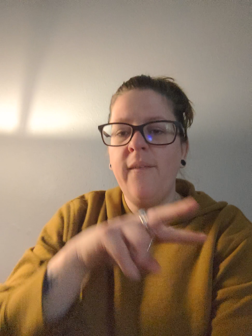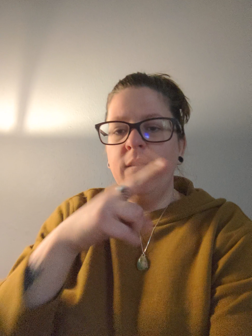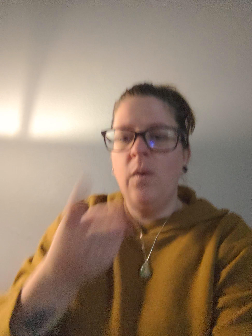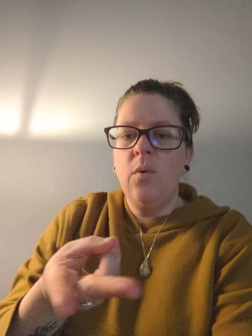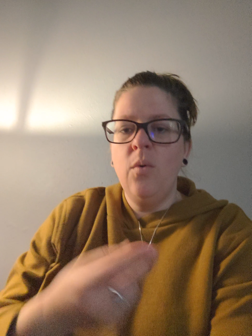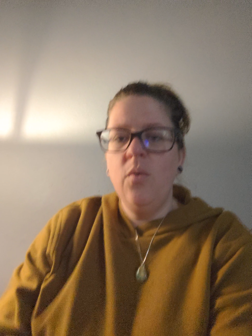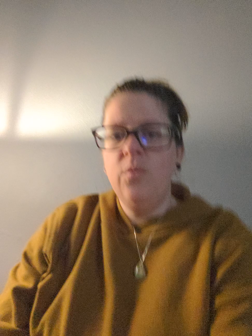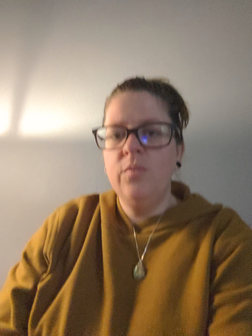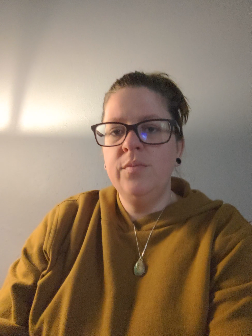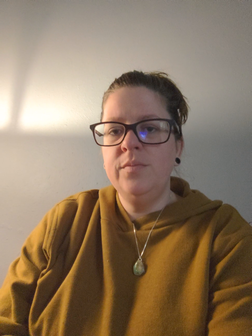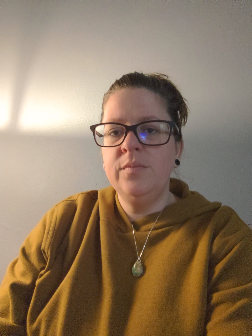fall